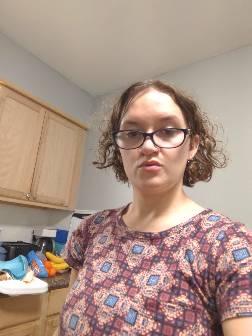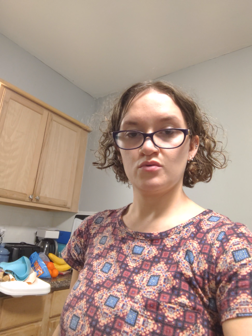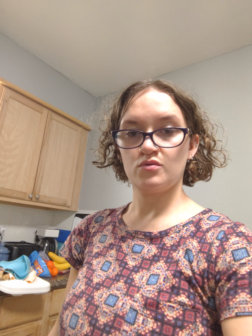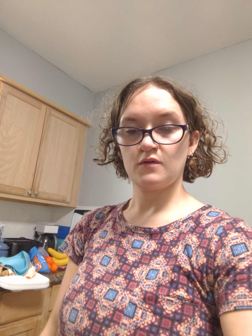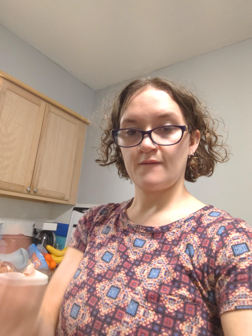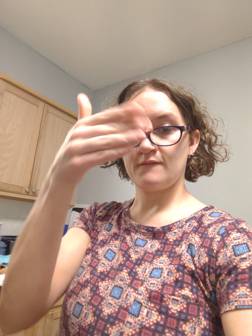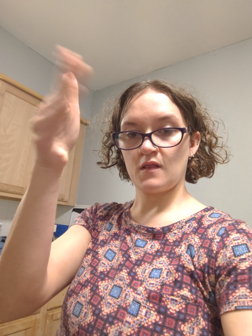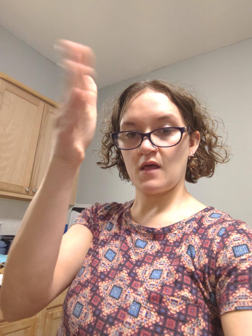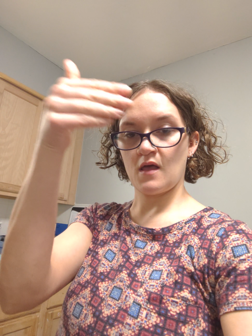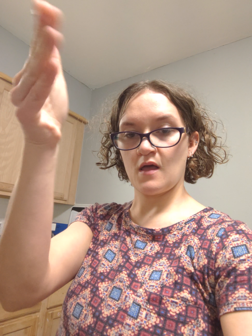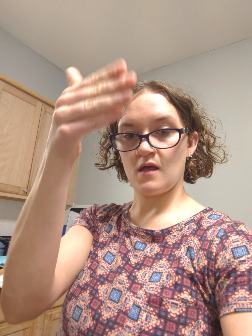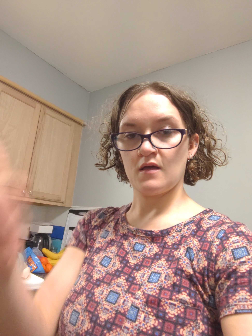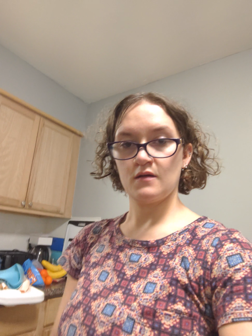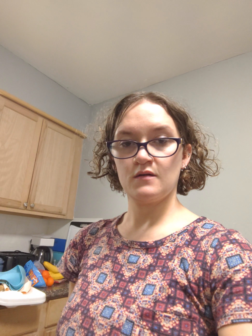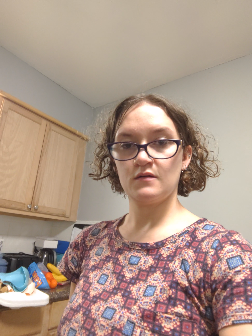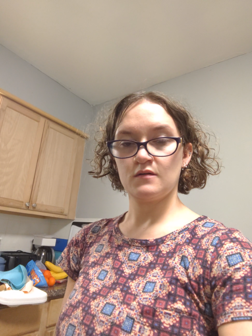flag